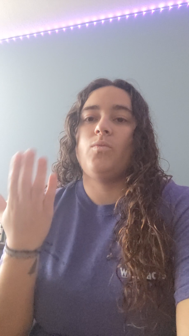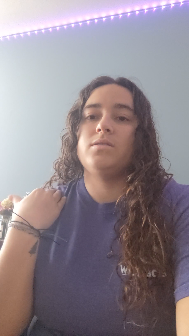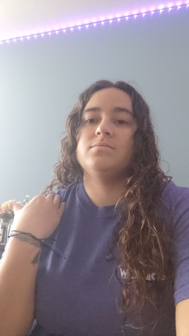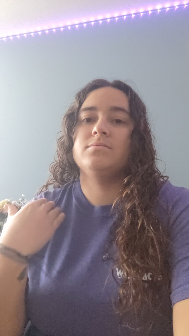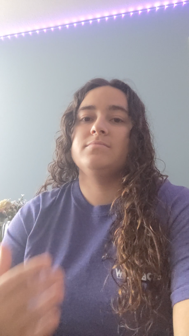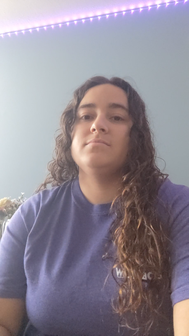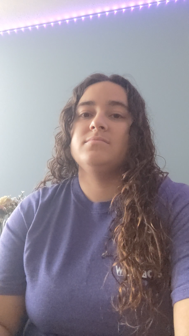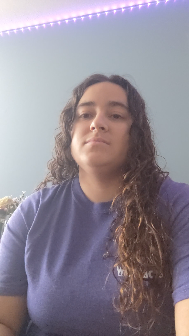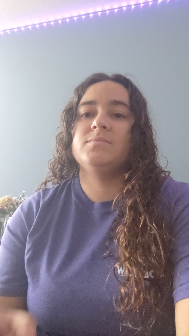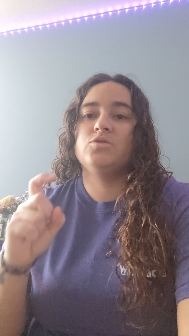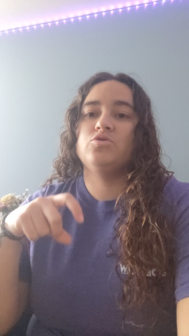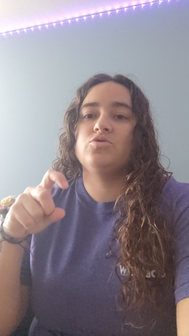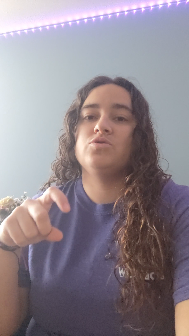should